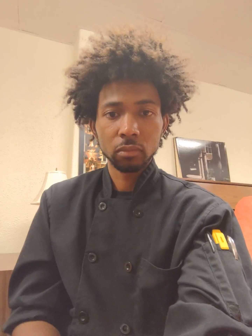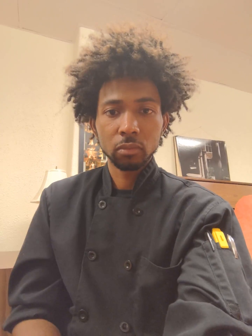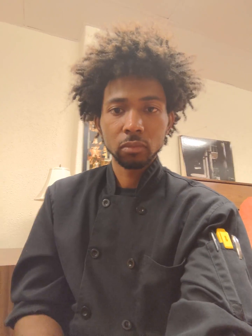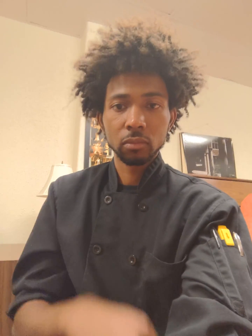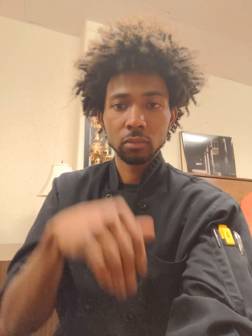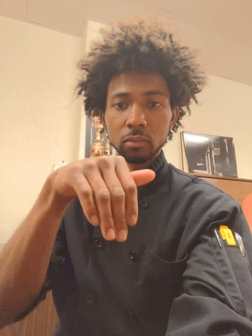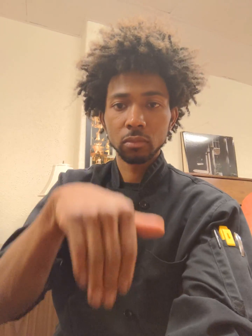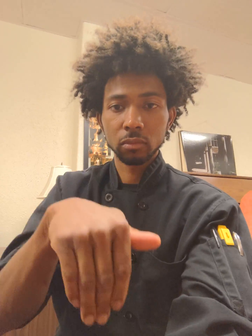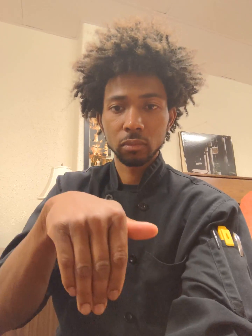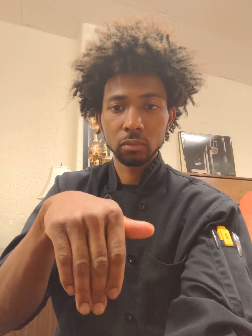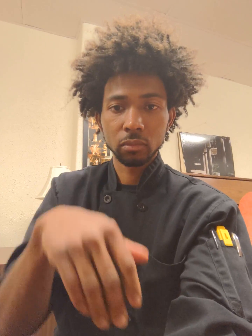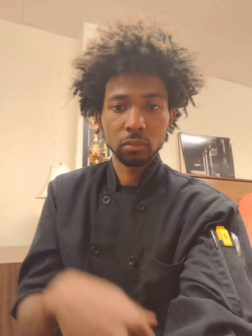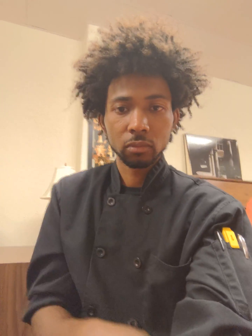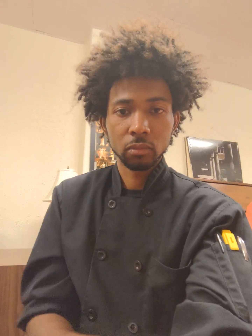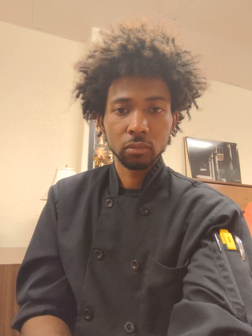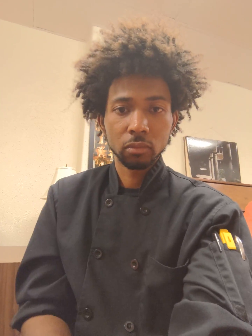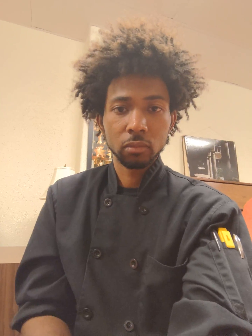night night